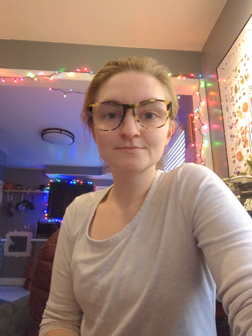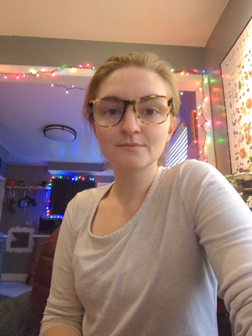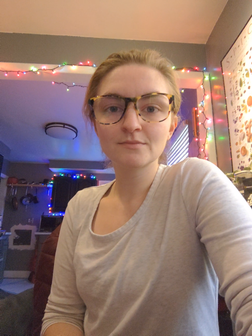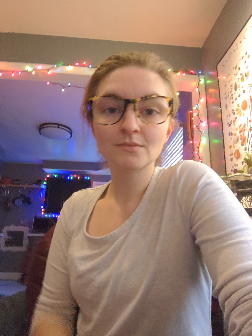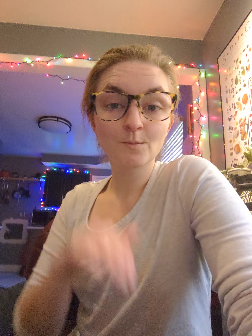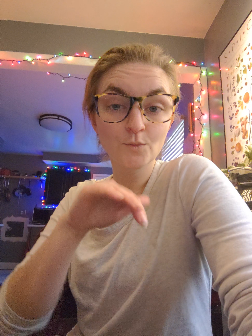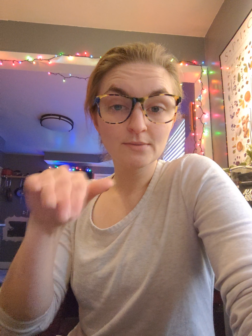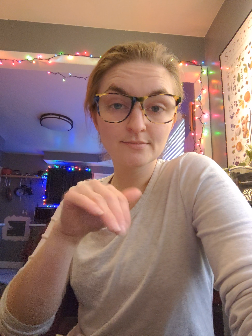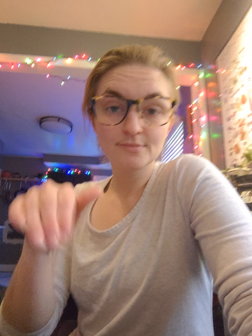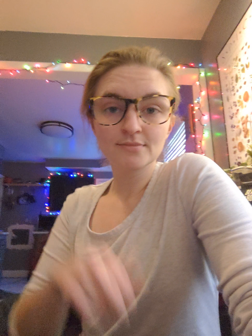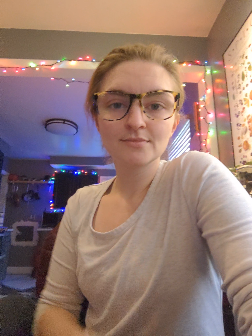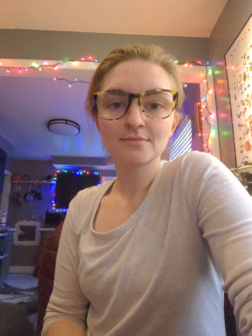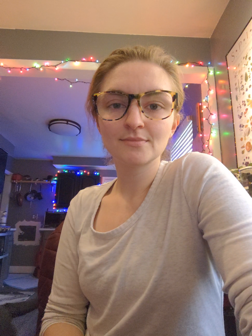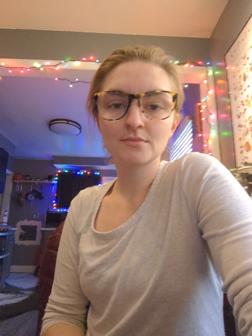pool